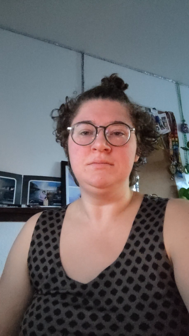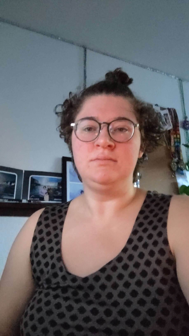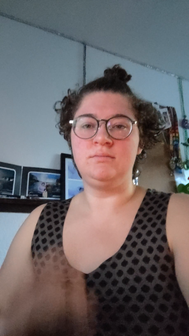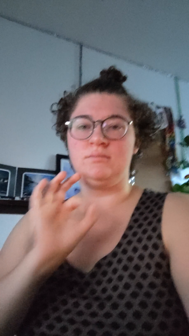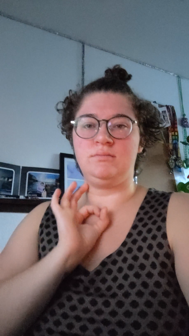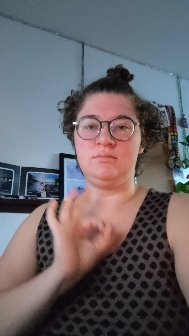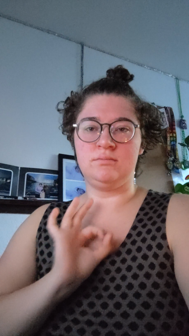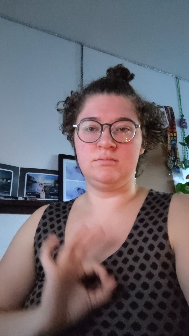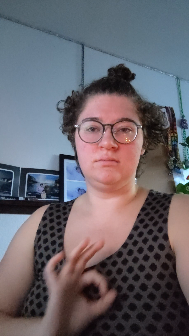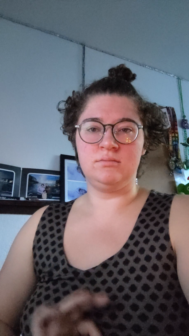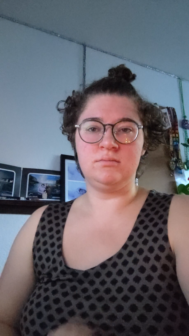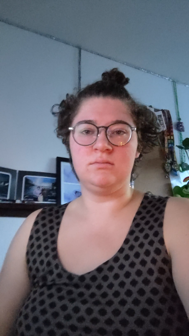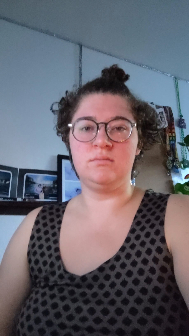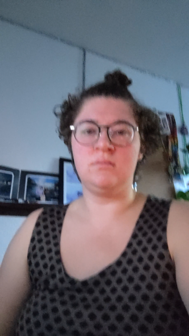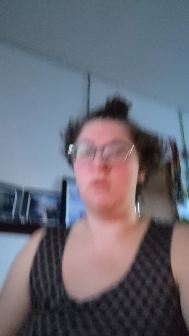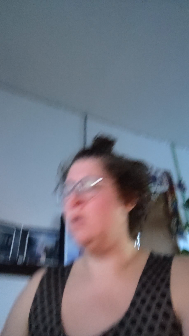button